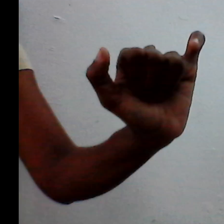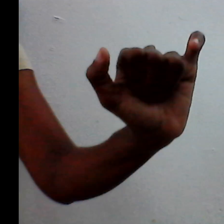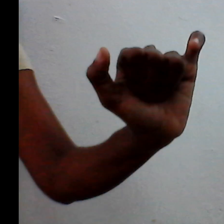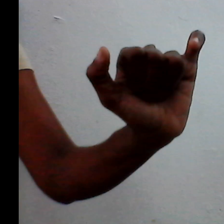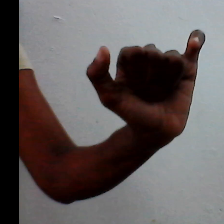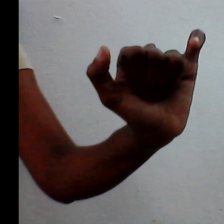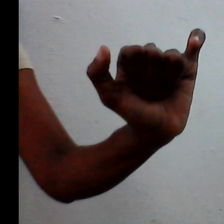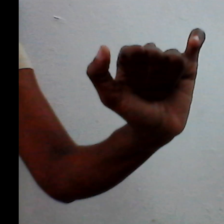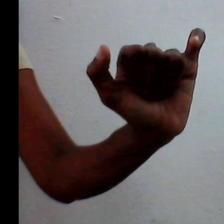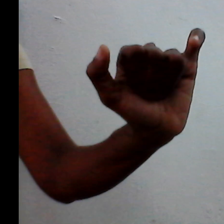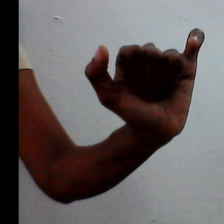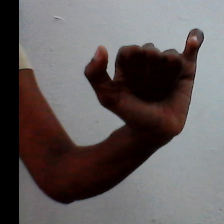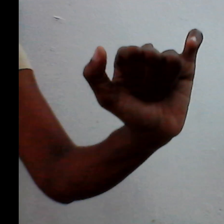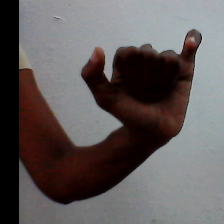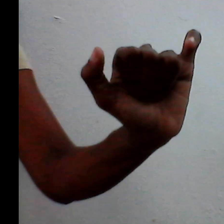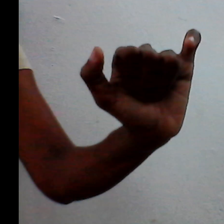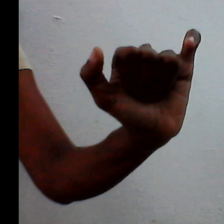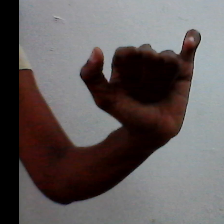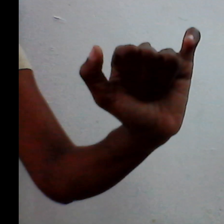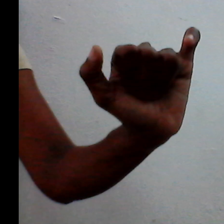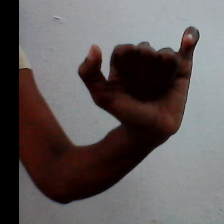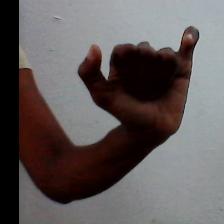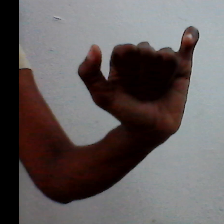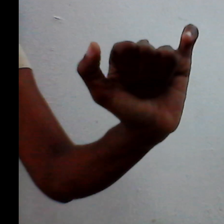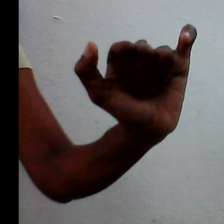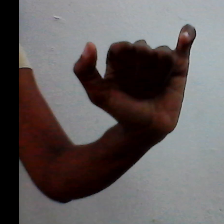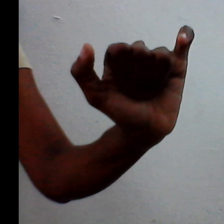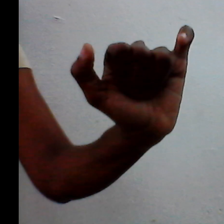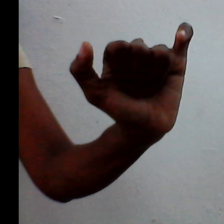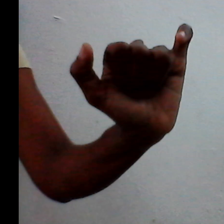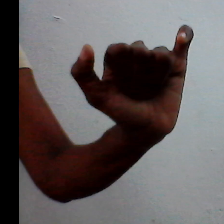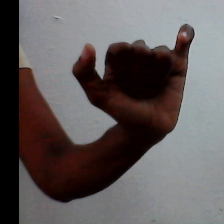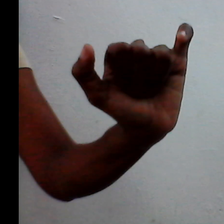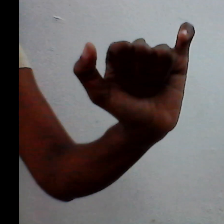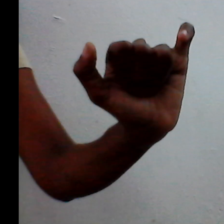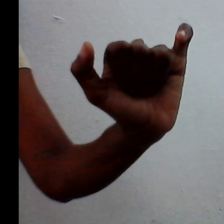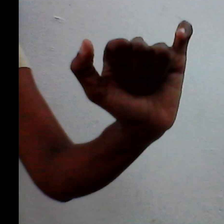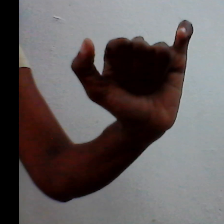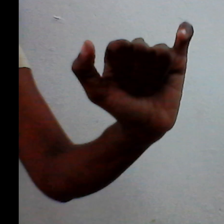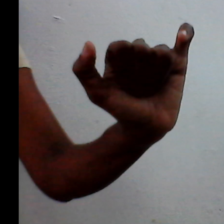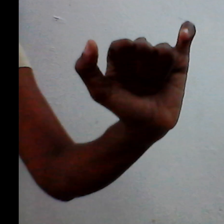ഋ